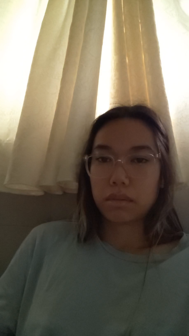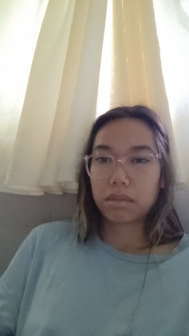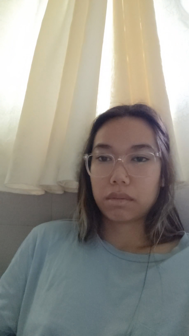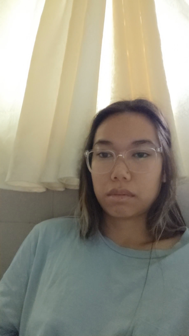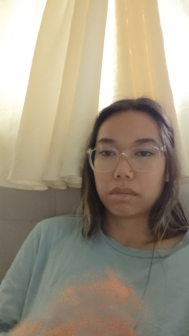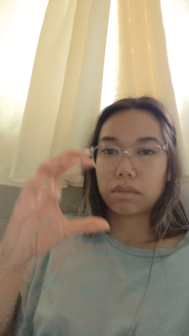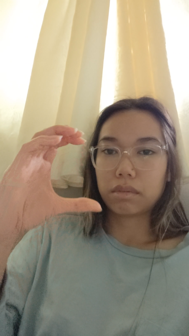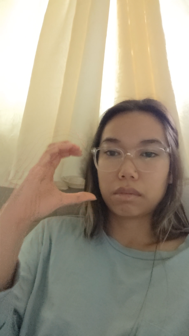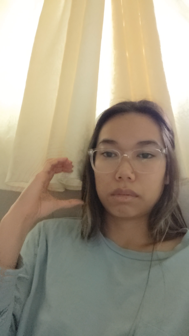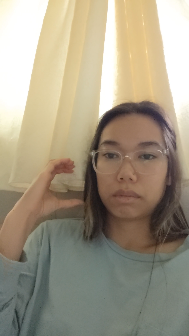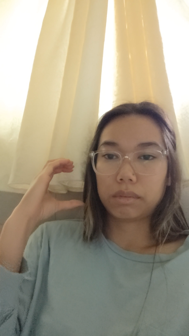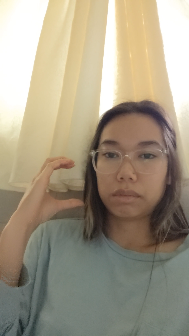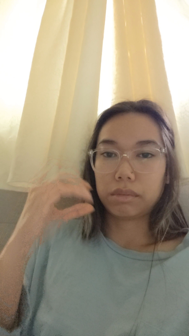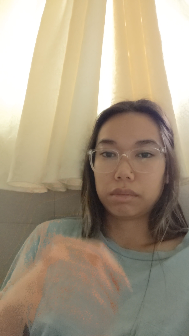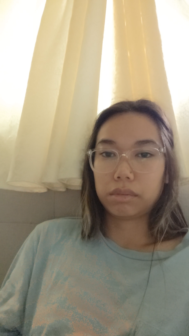bus